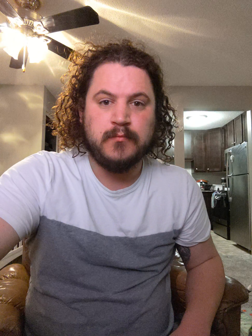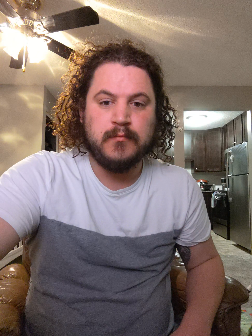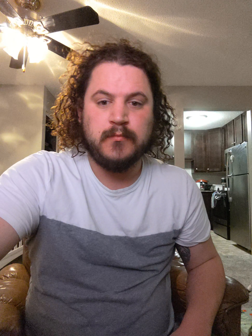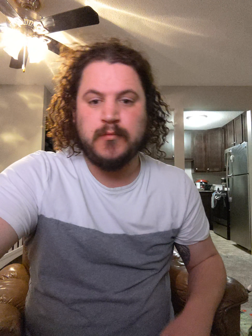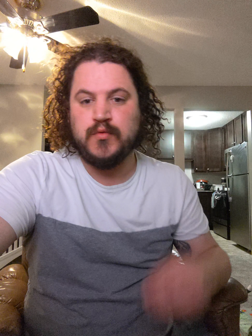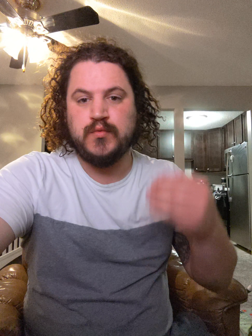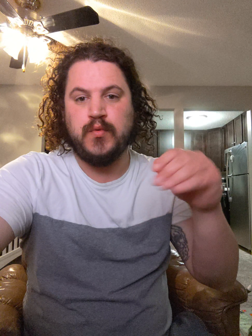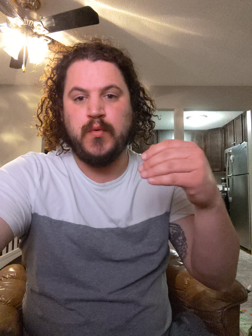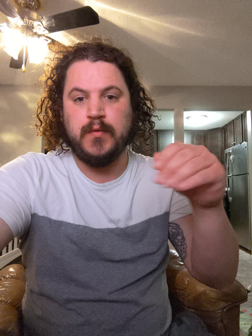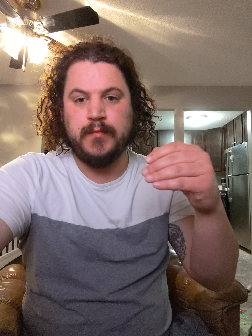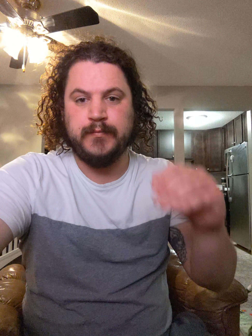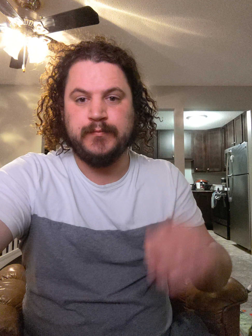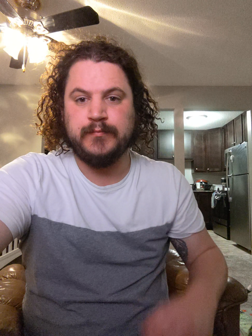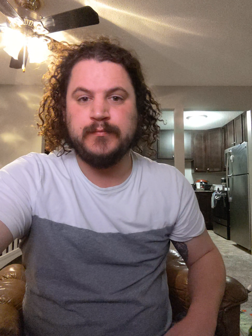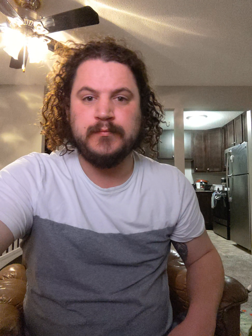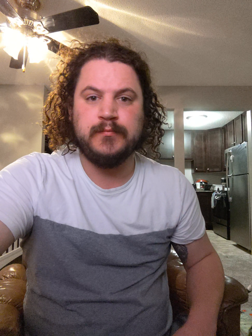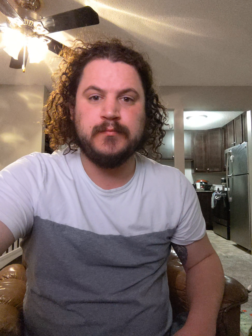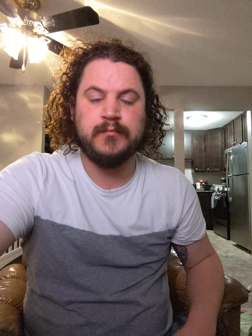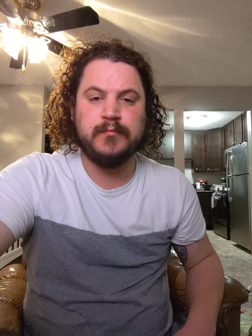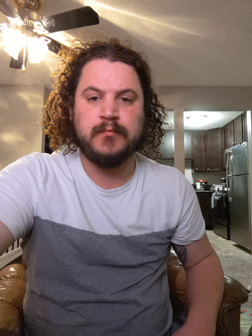store